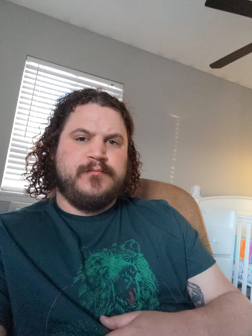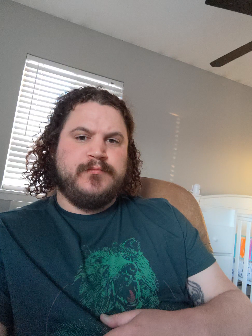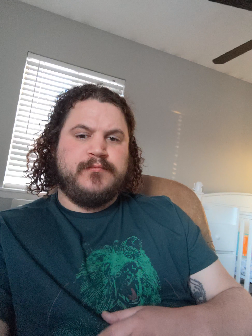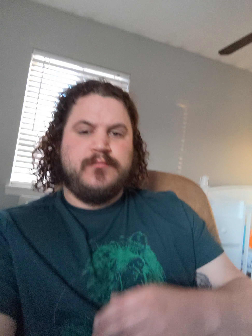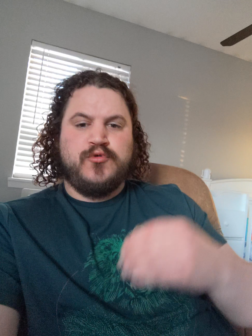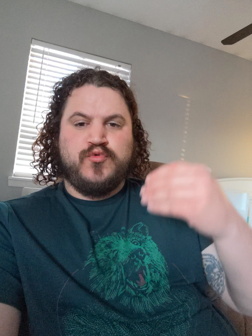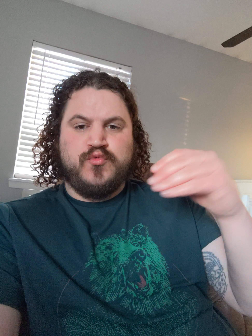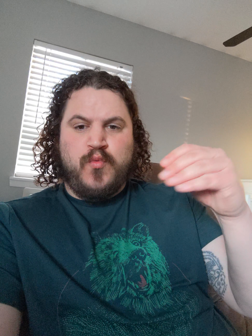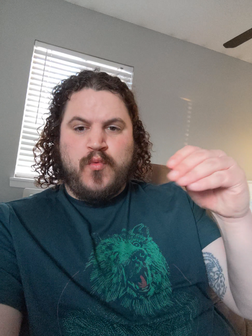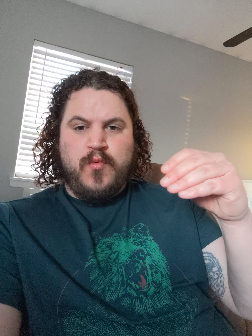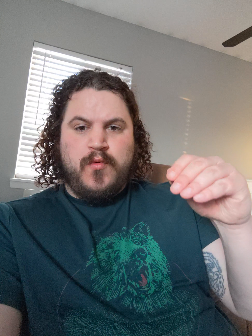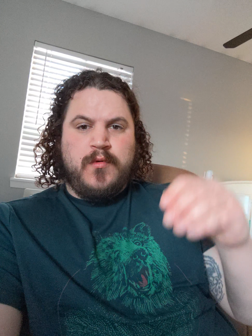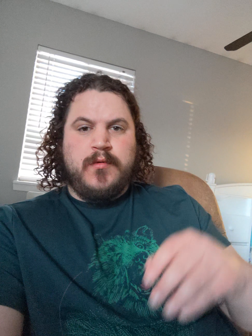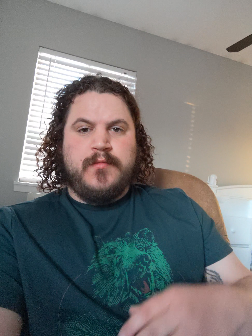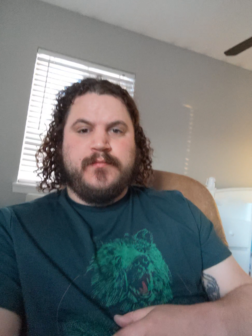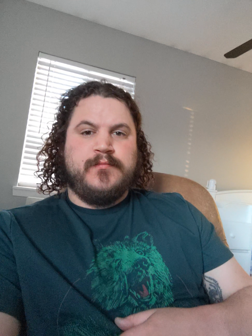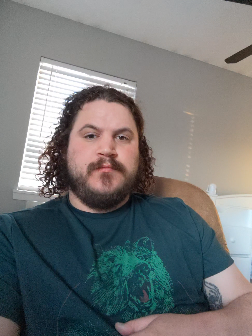store